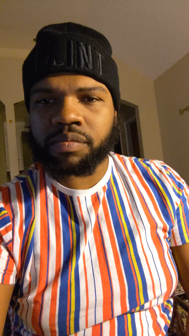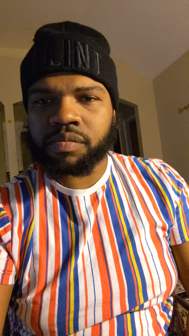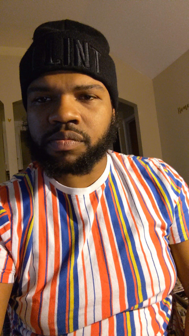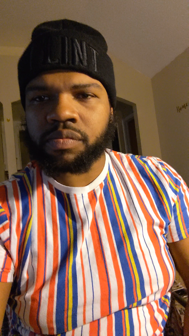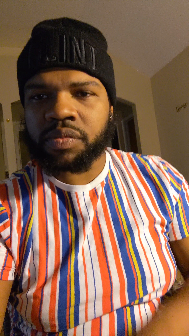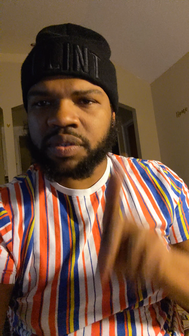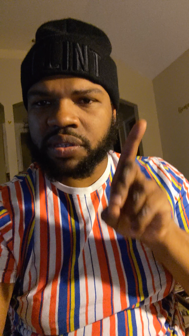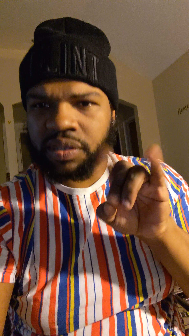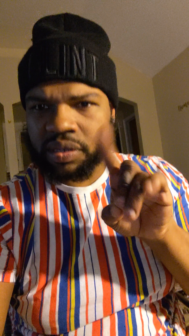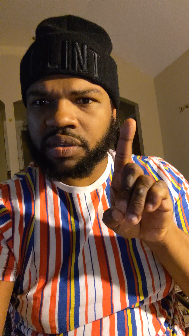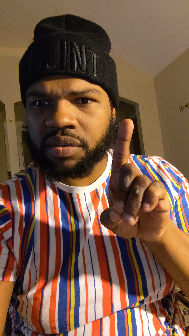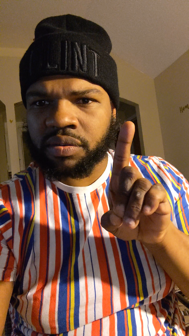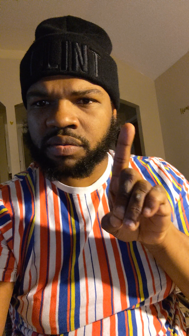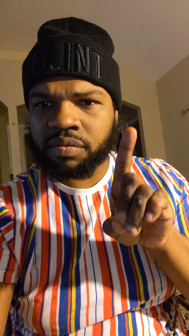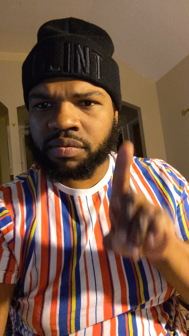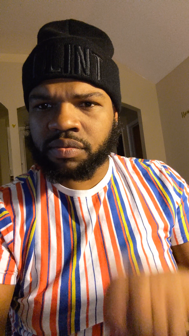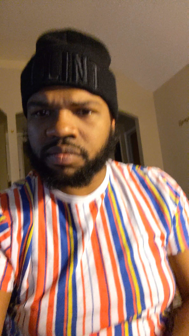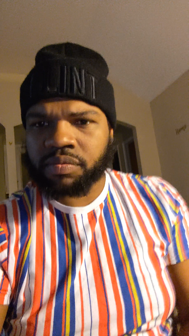did